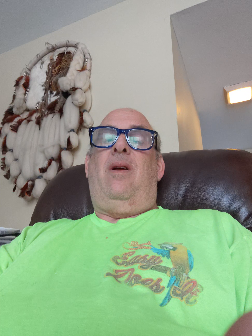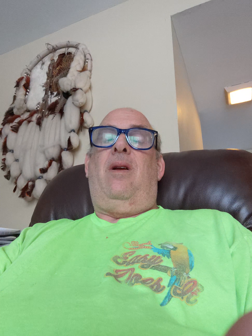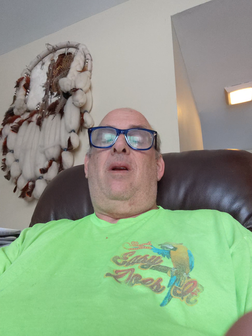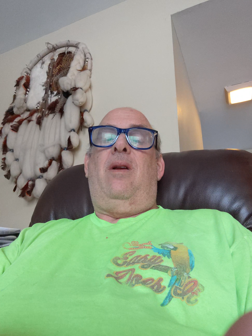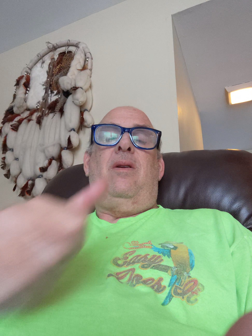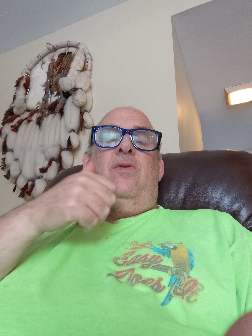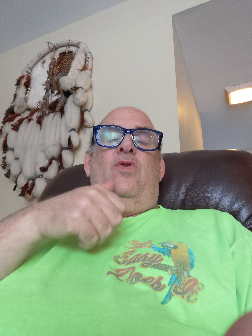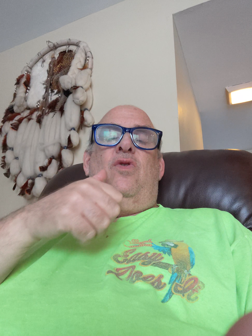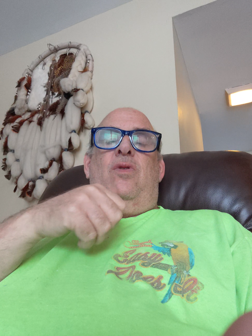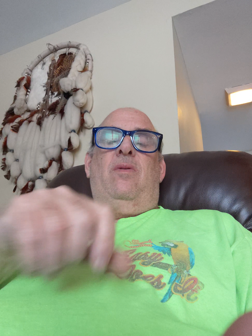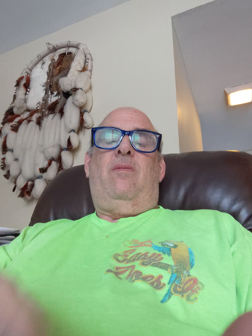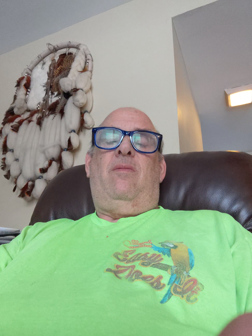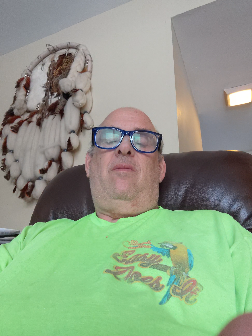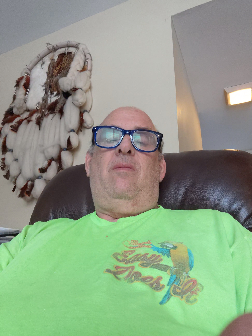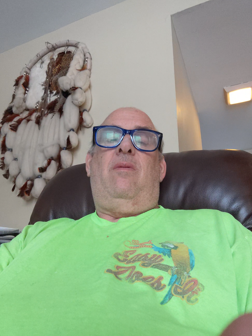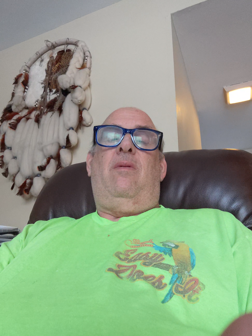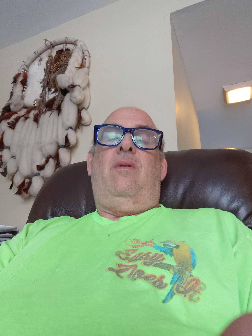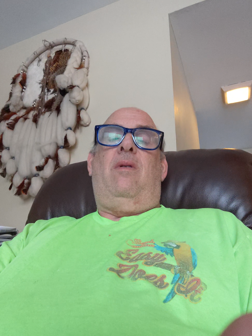girl